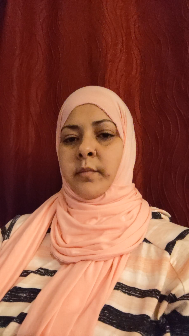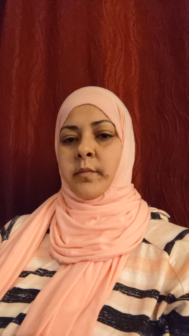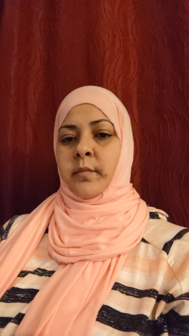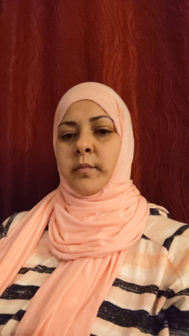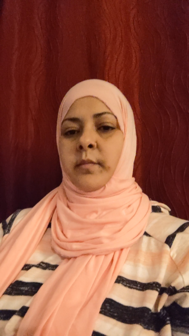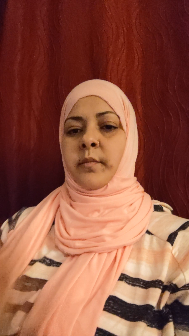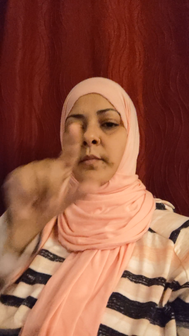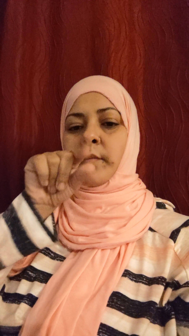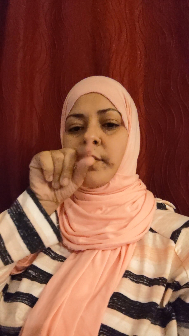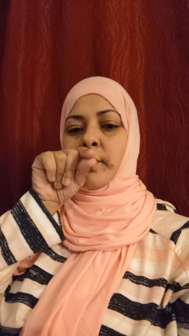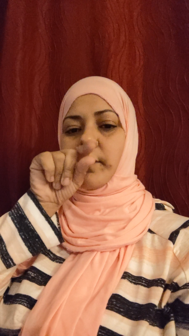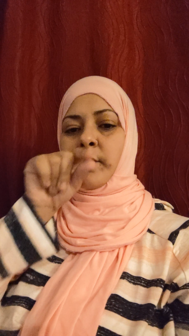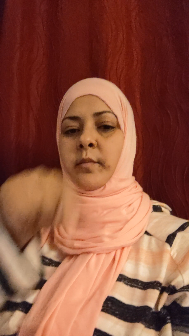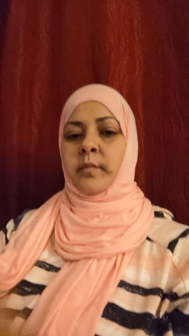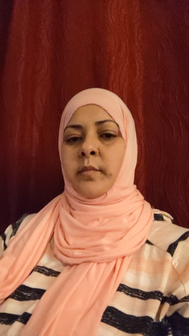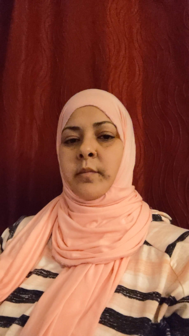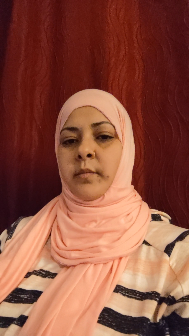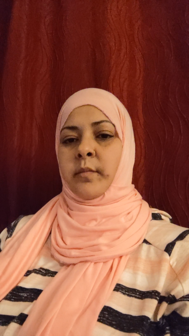chicken